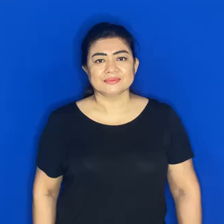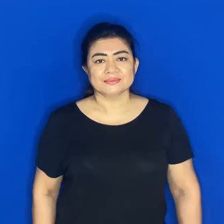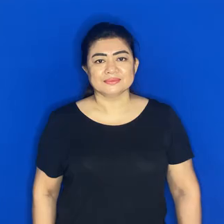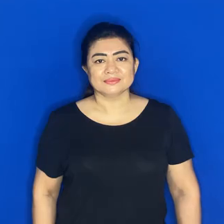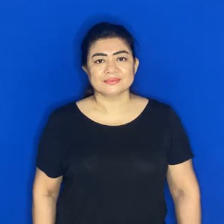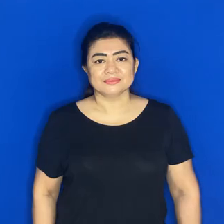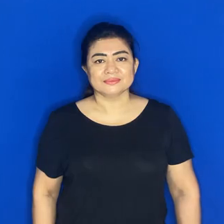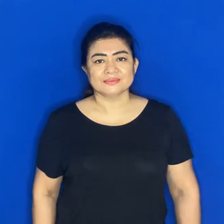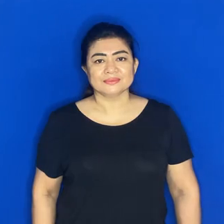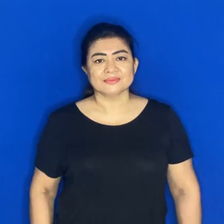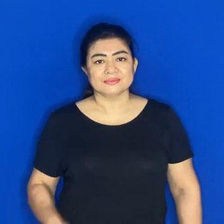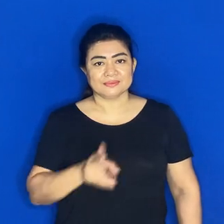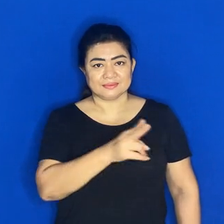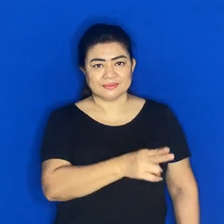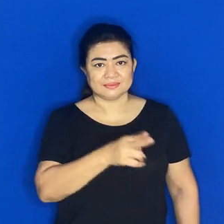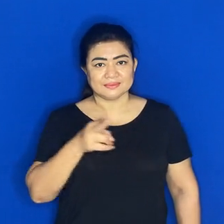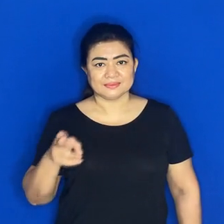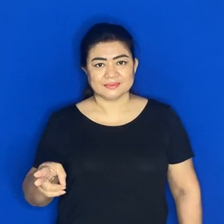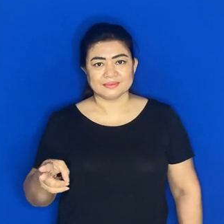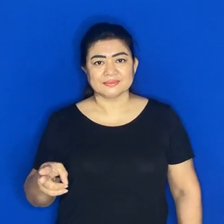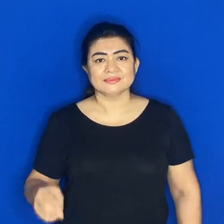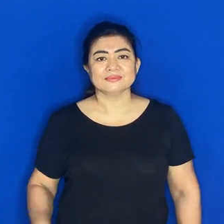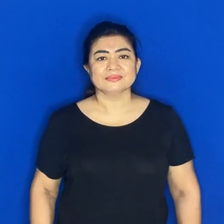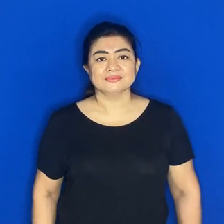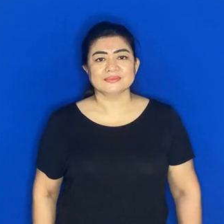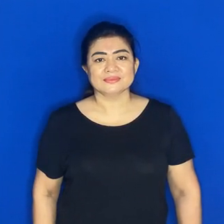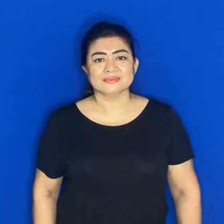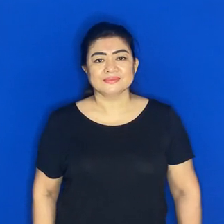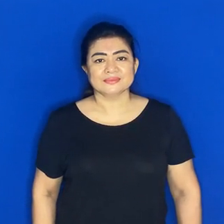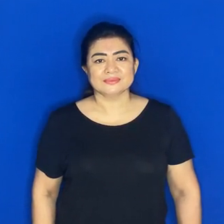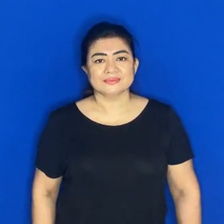hard of hearing